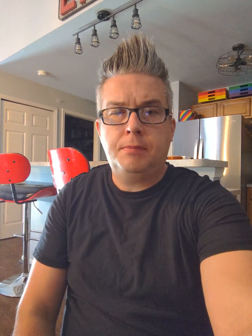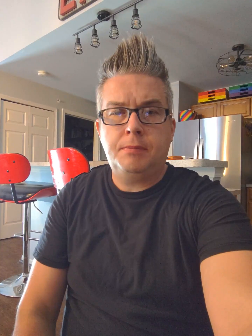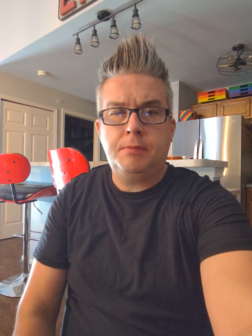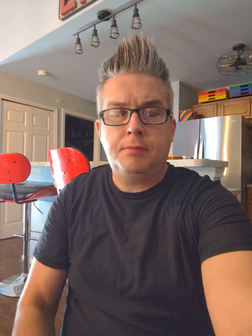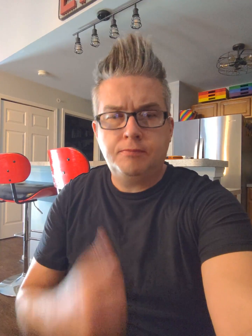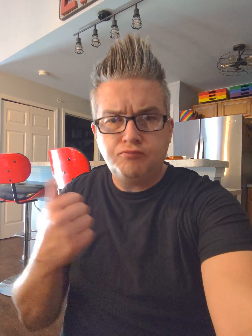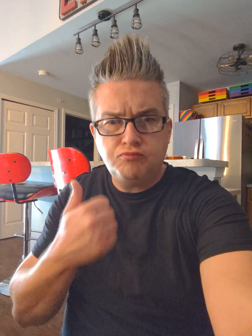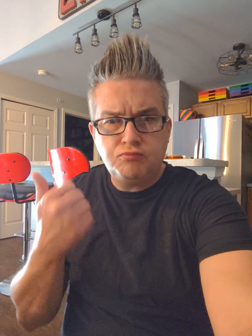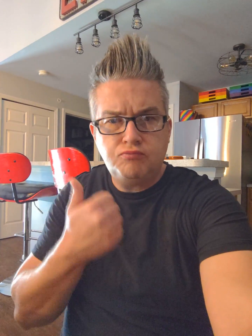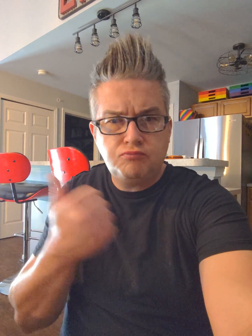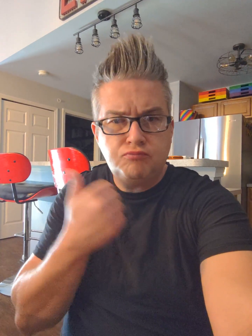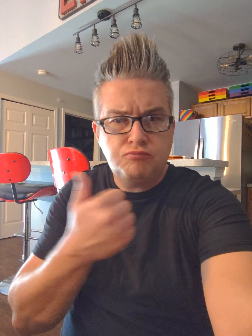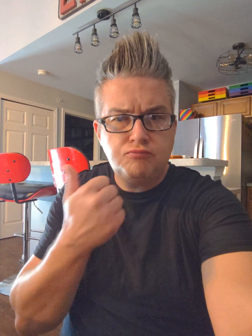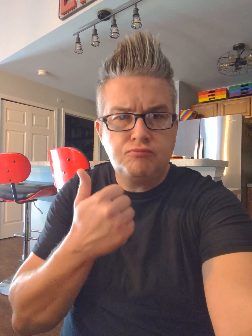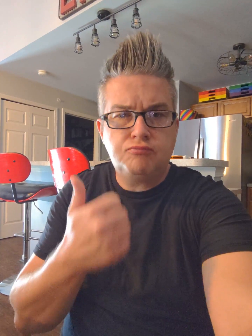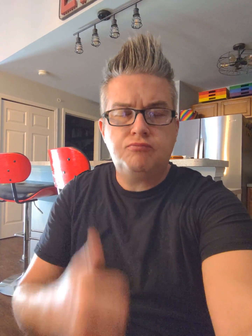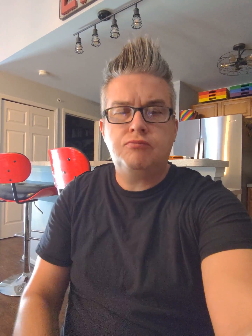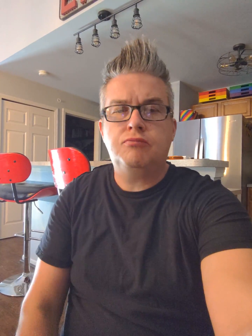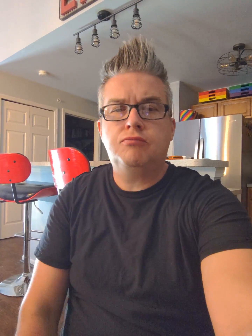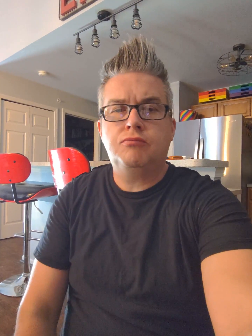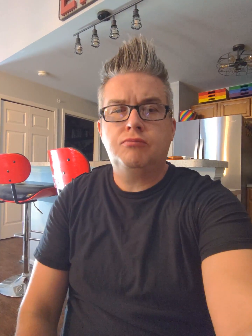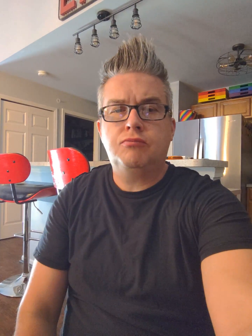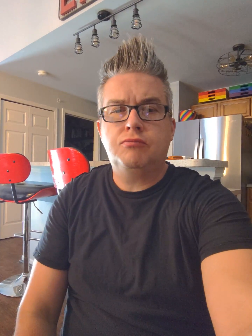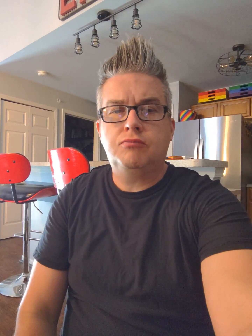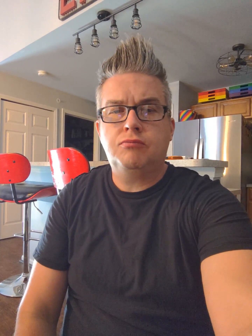chase